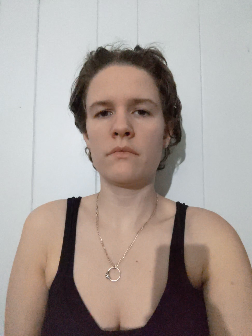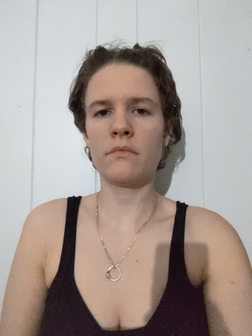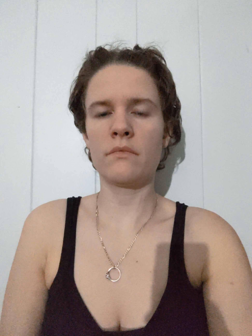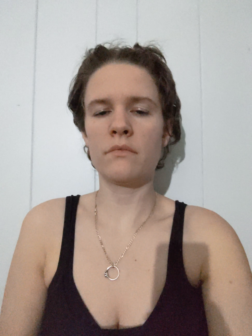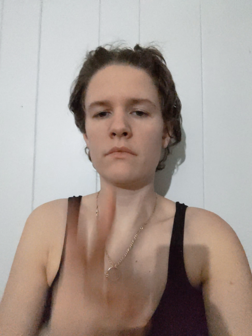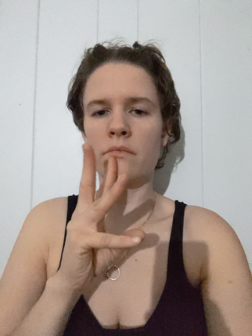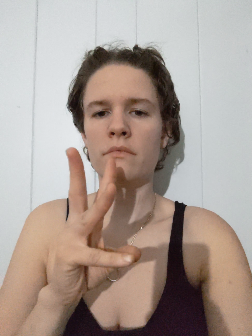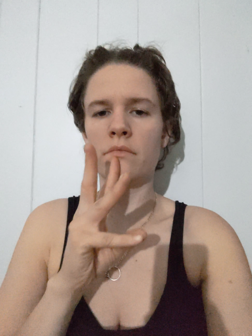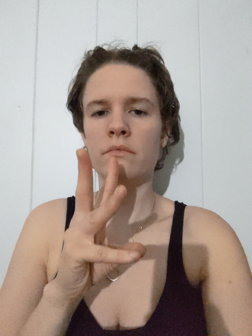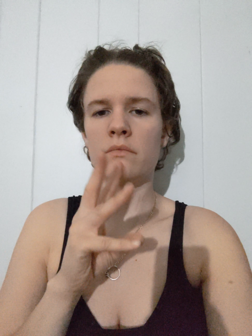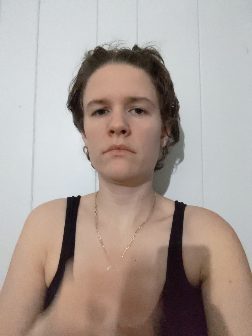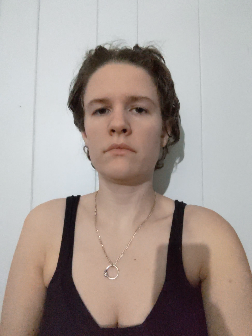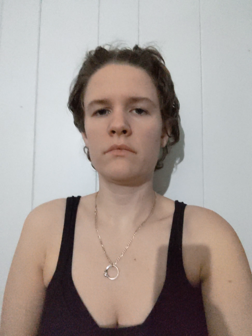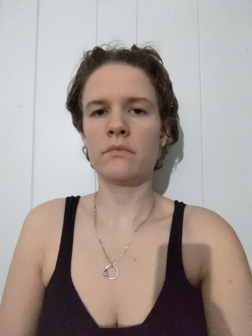water